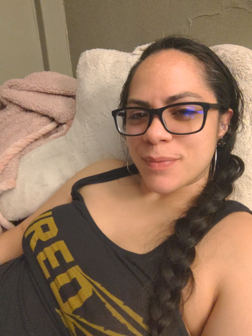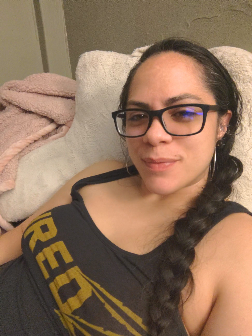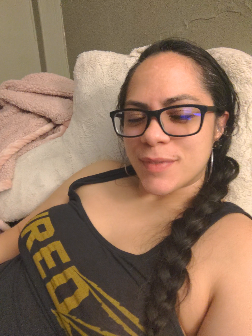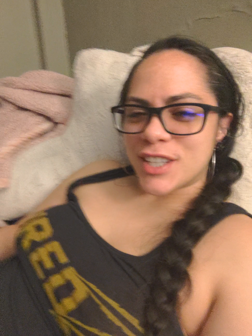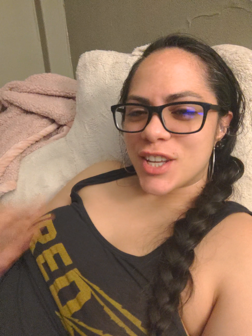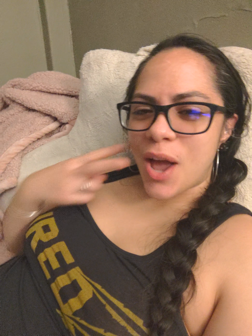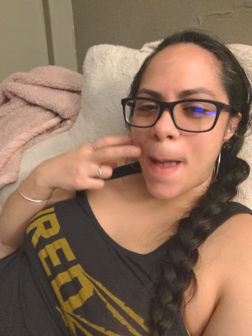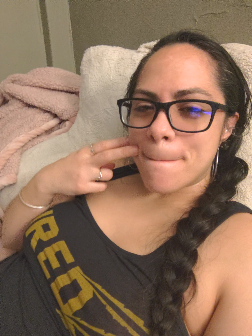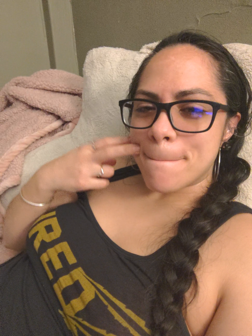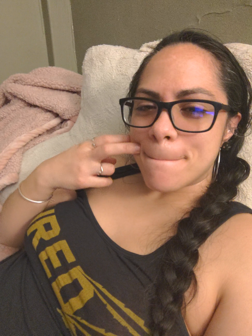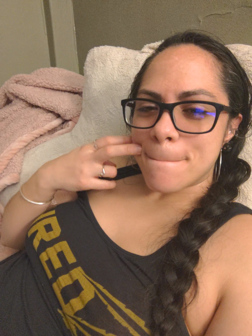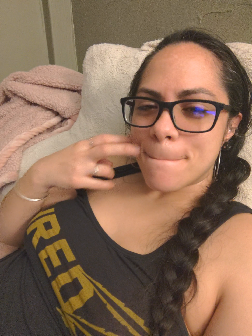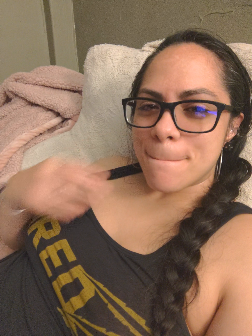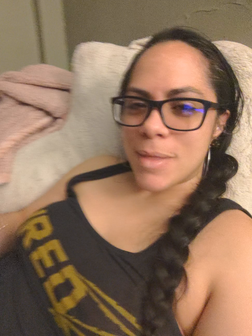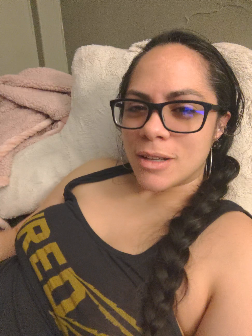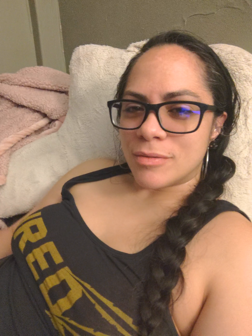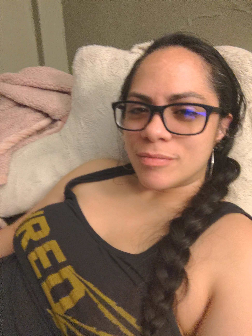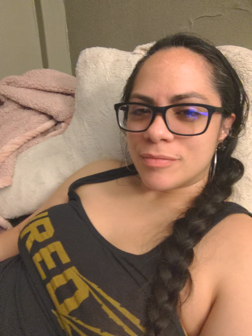gum